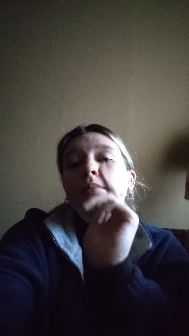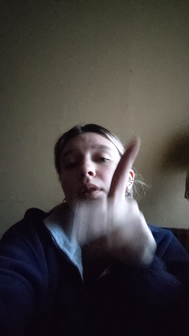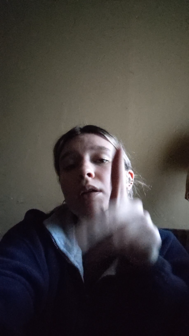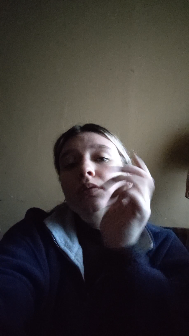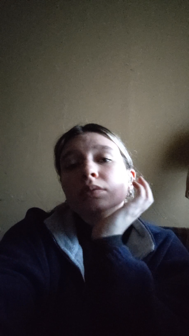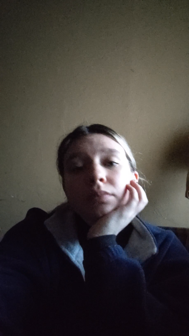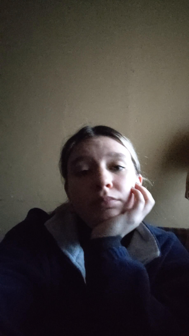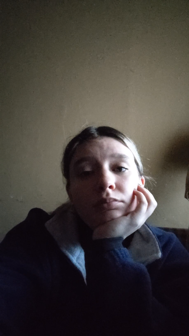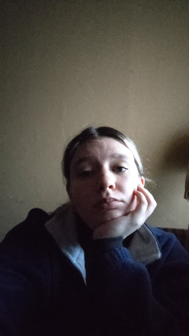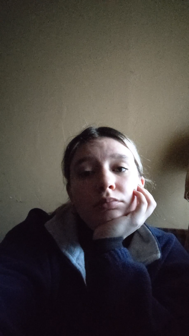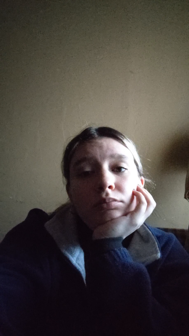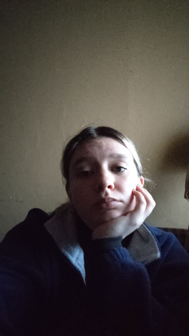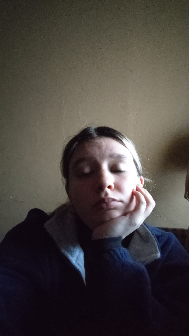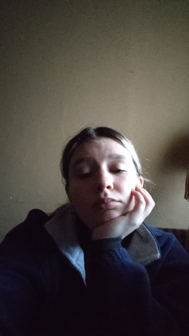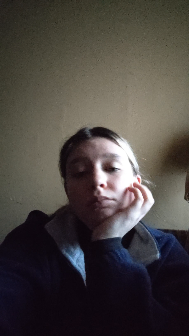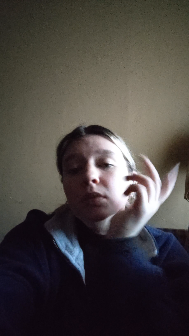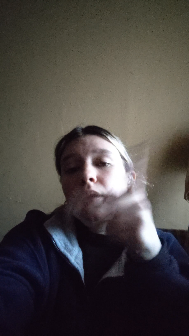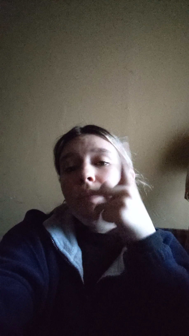careful